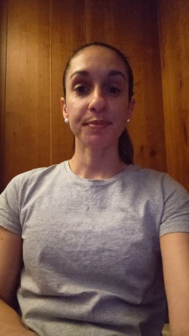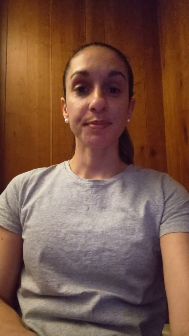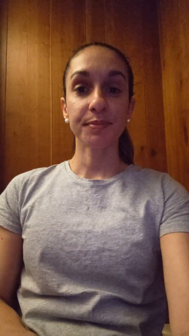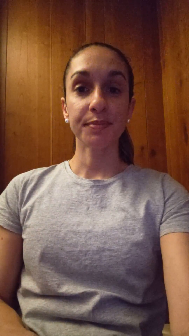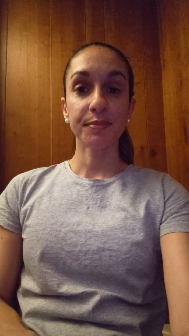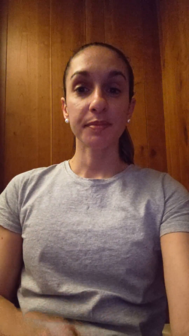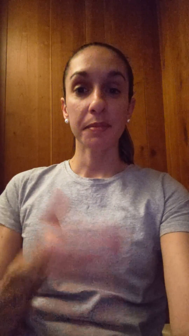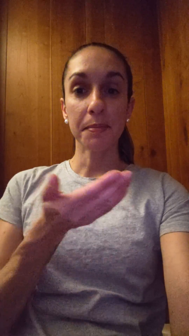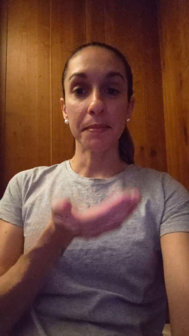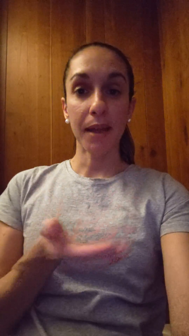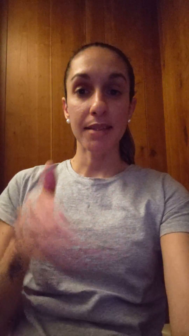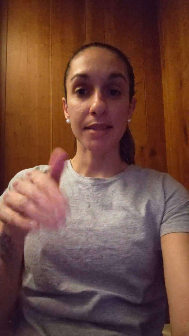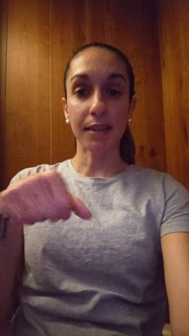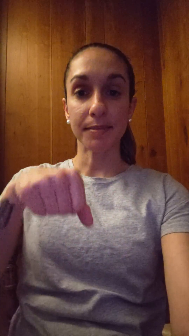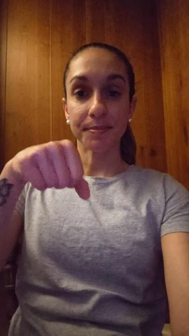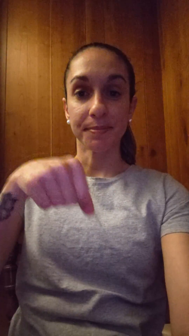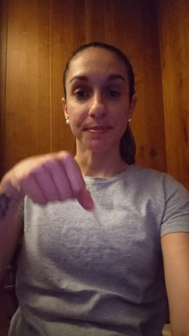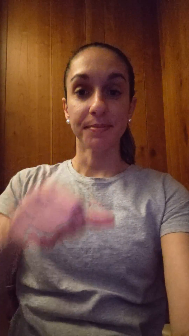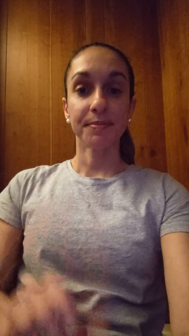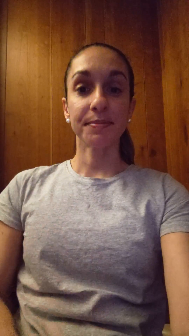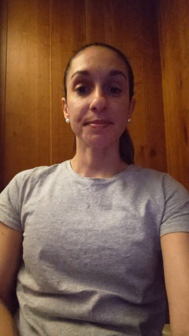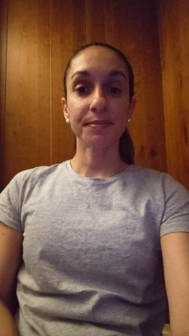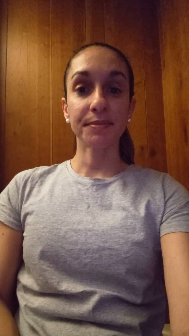basket